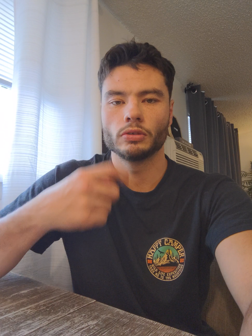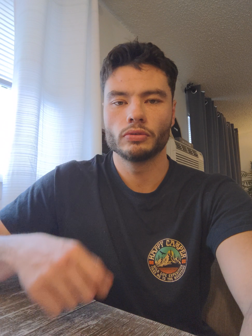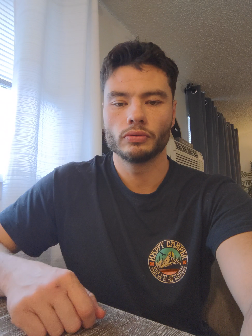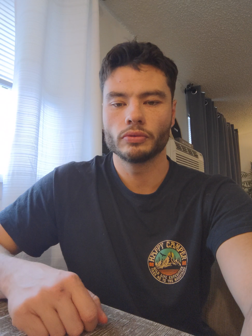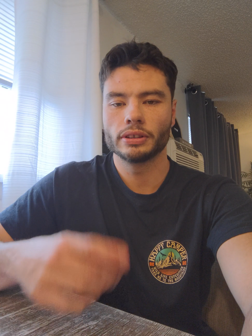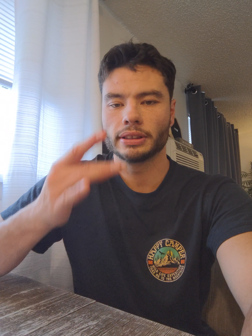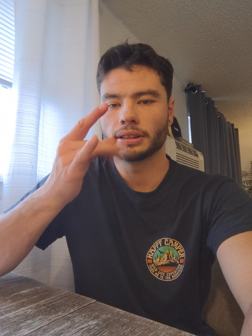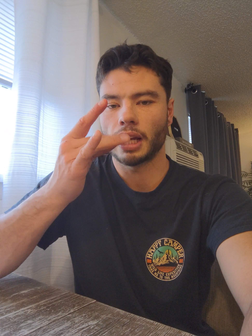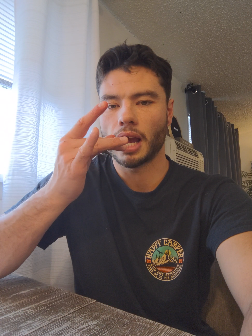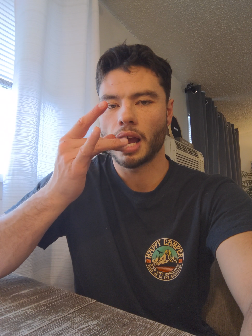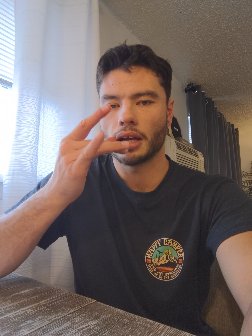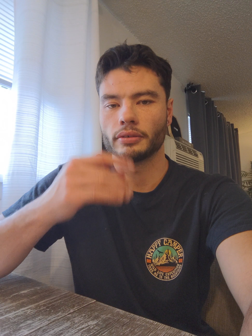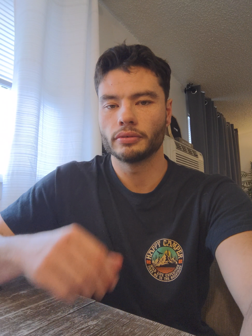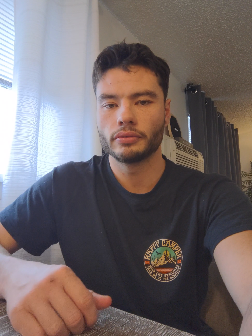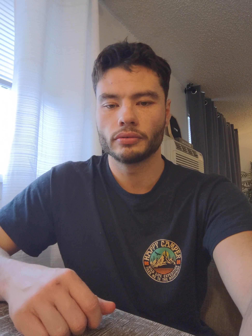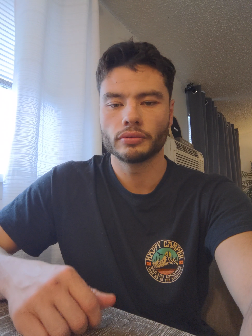snack